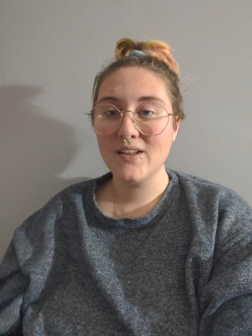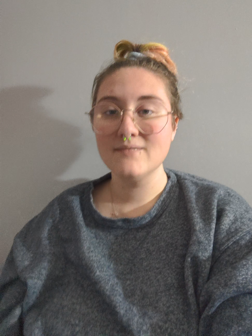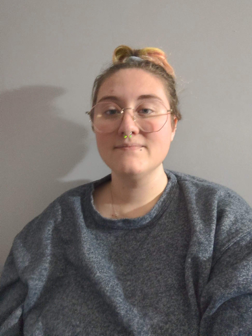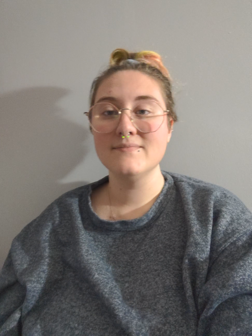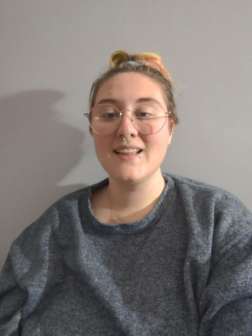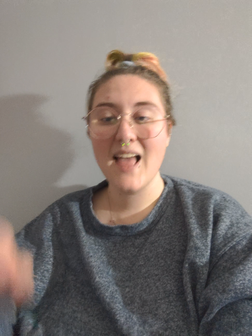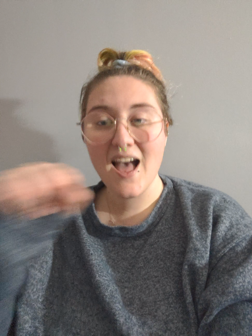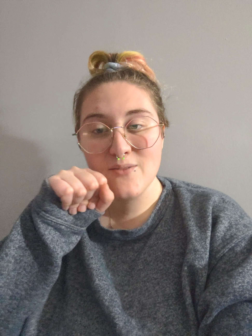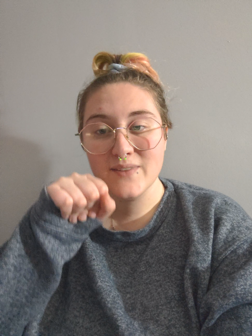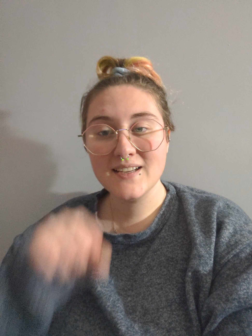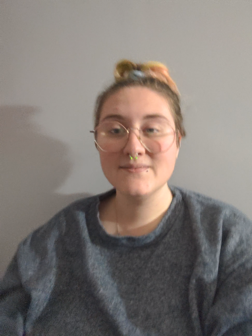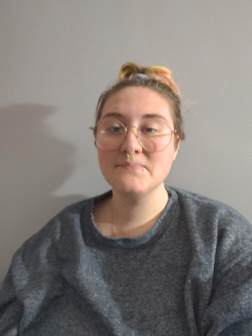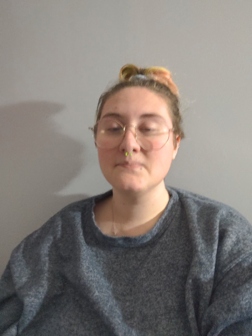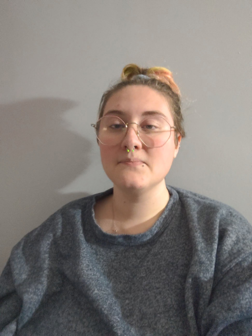carrot